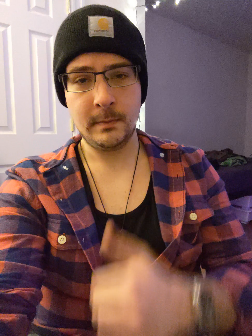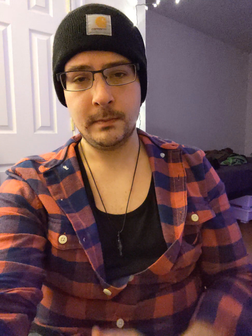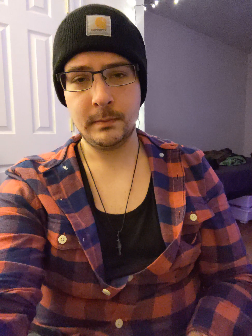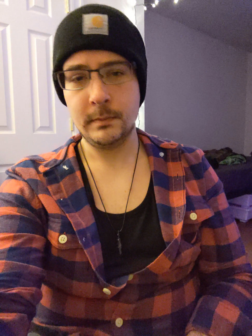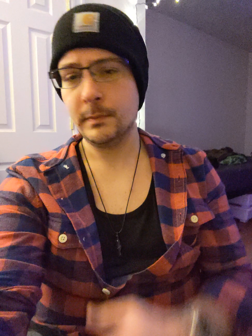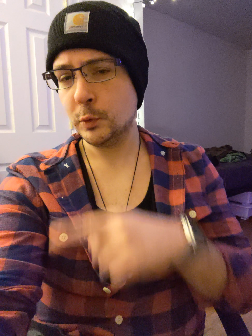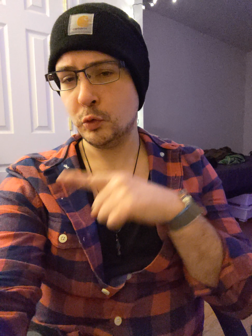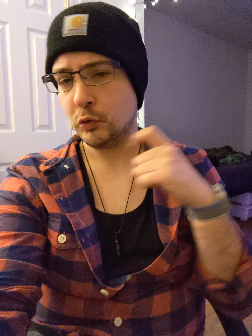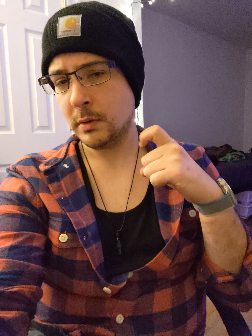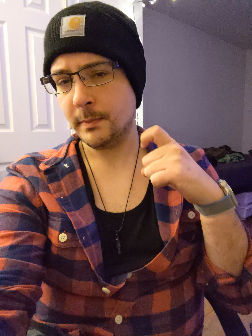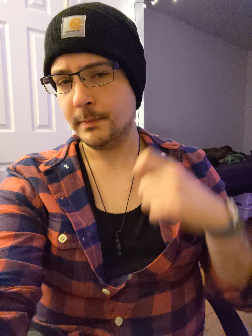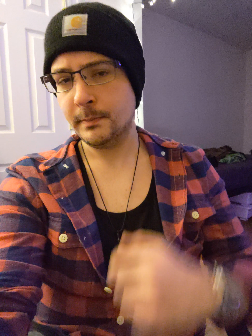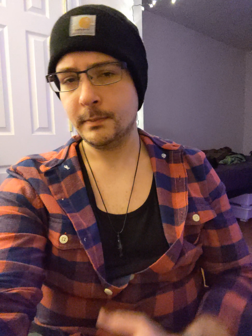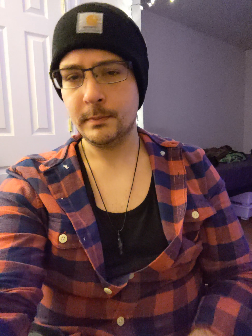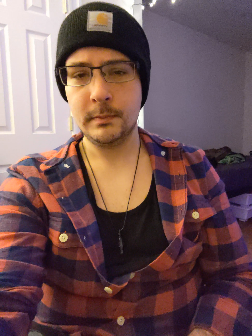dry